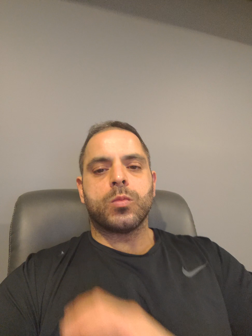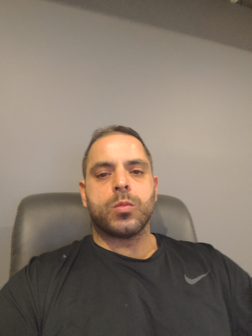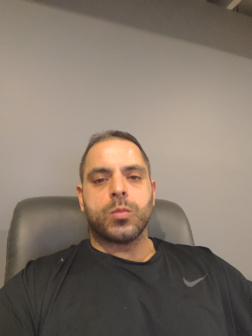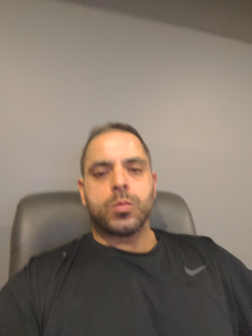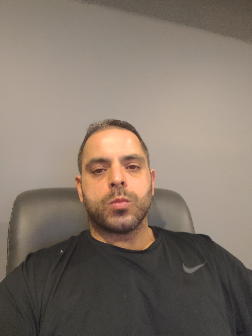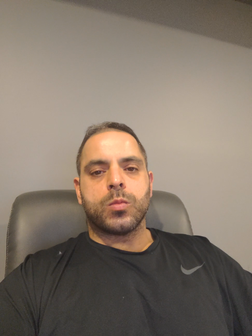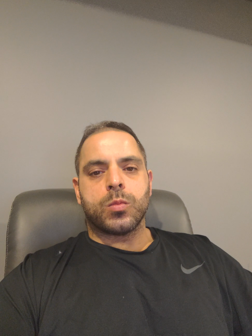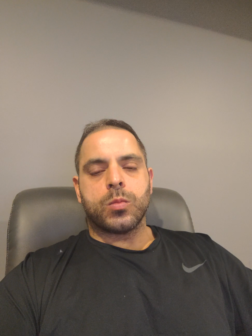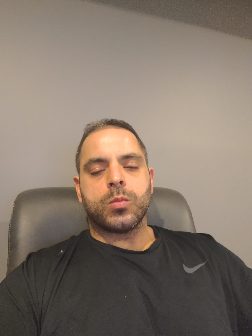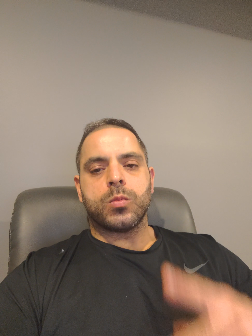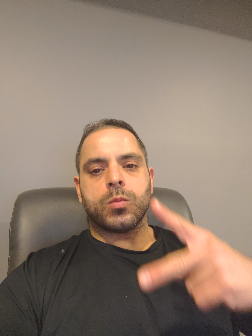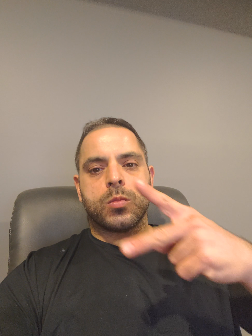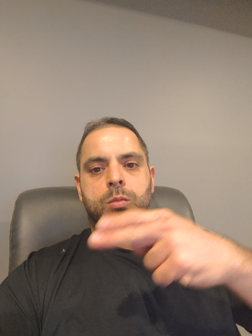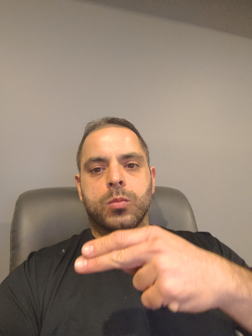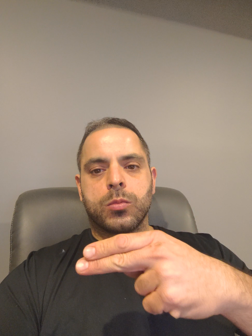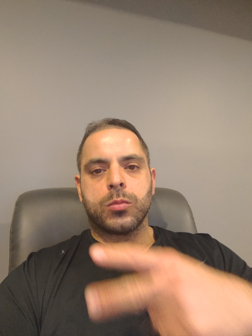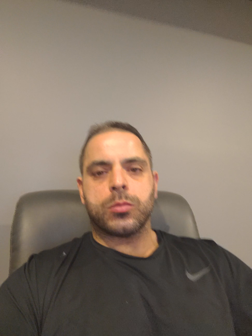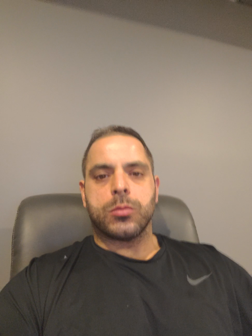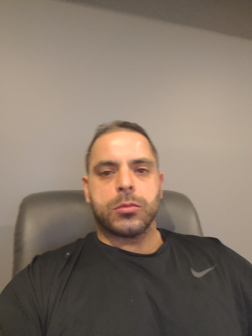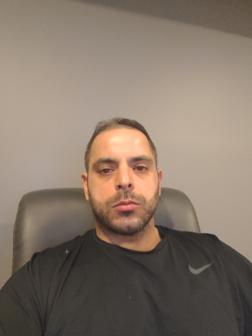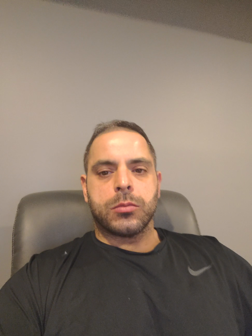cut